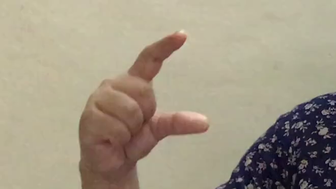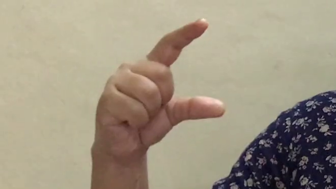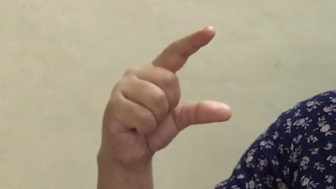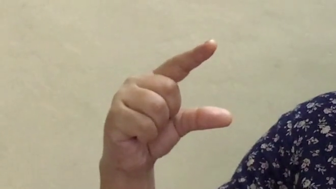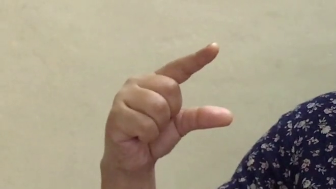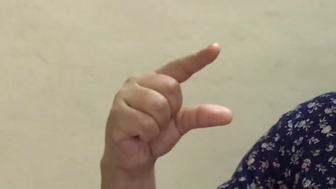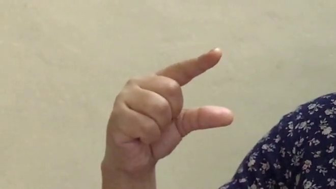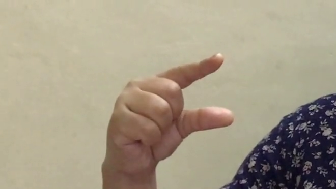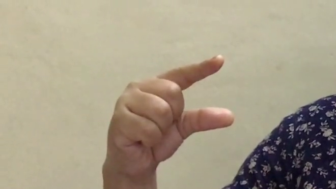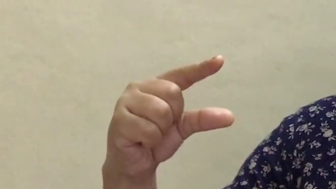ञ